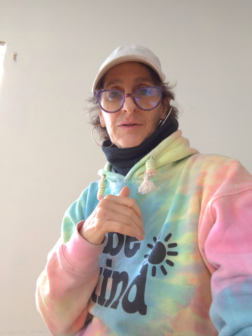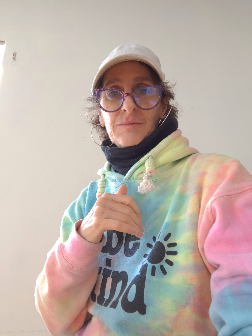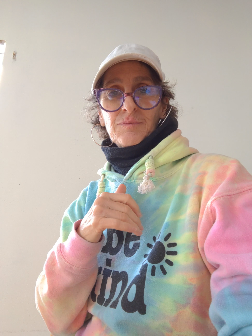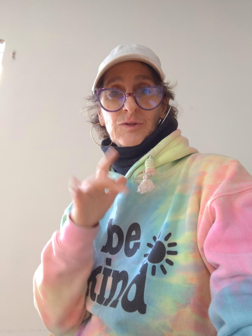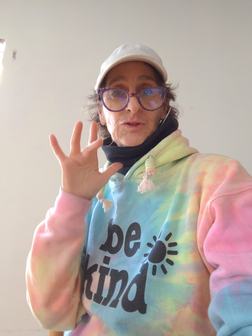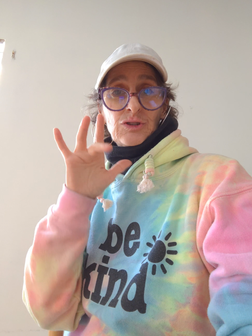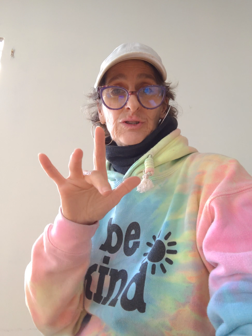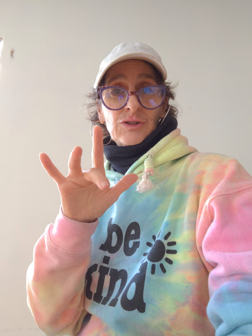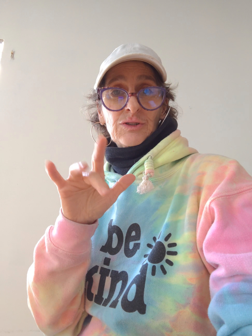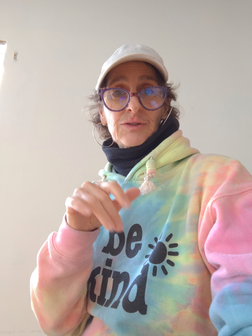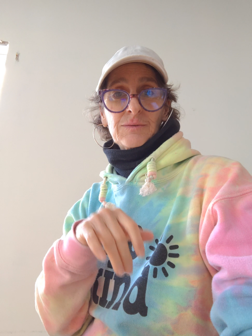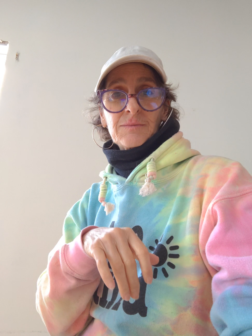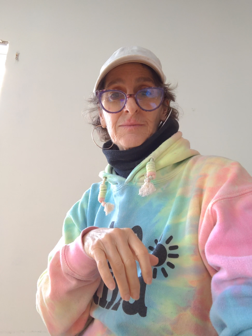touch